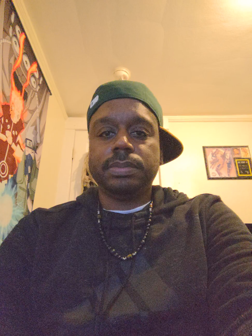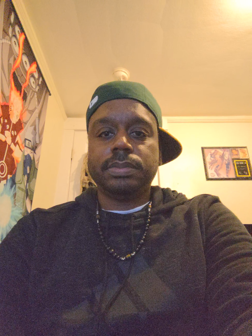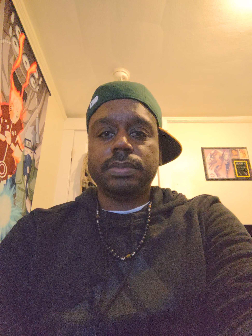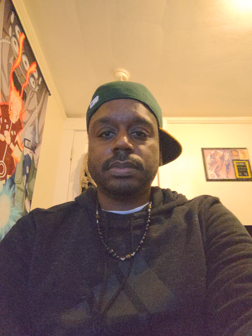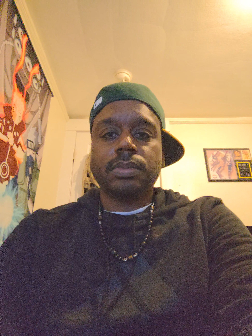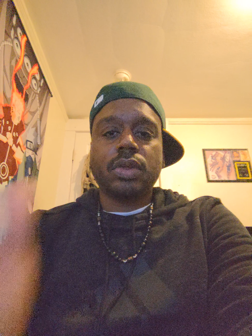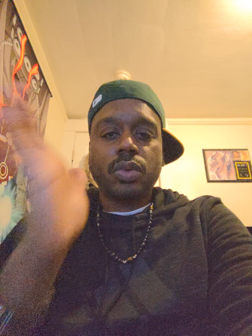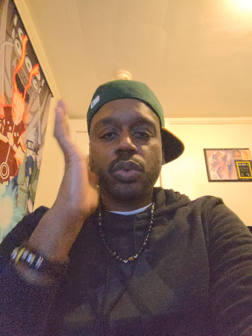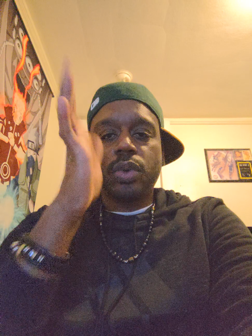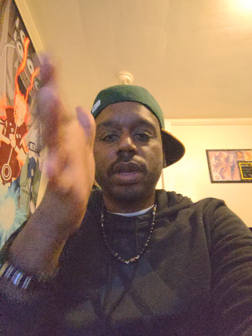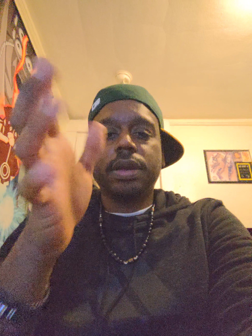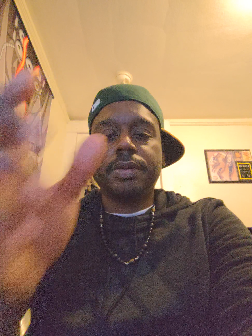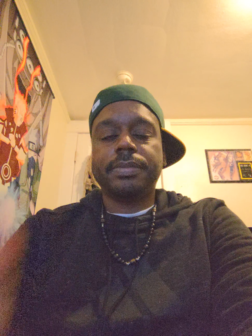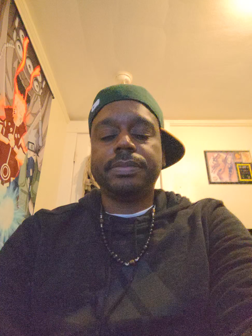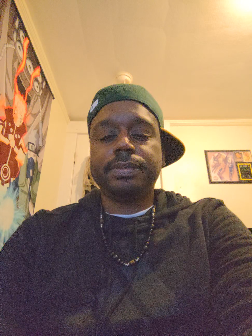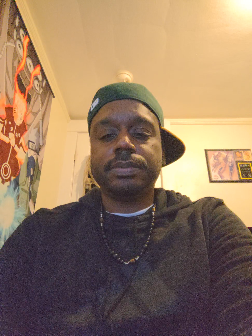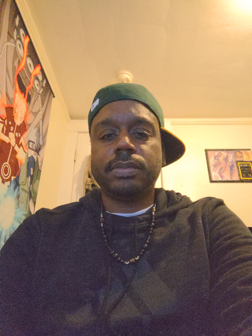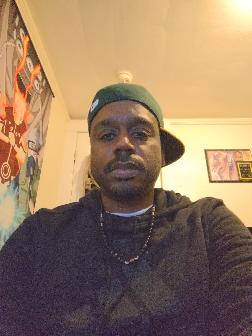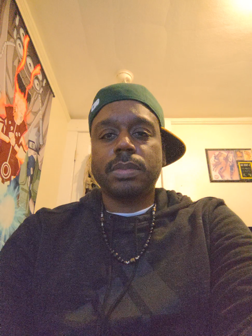will